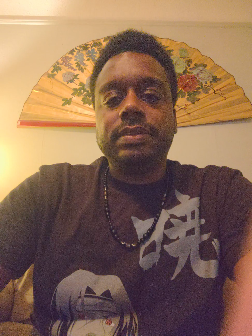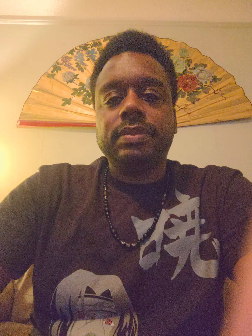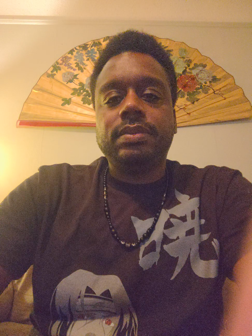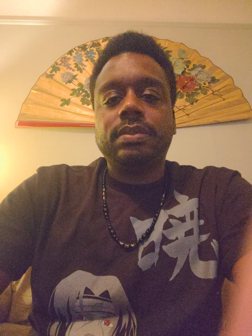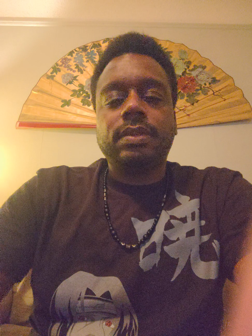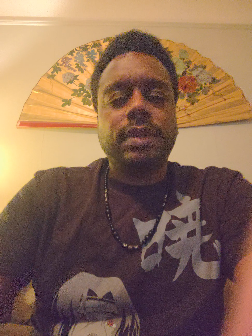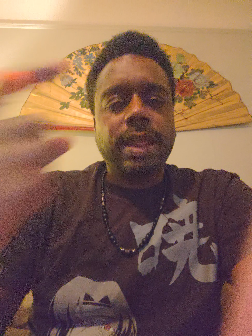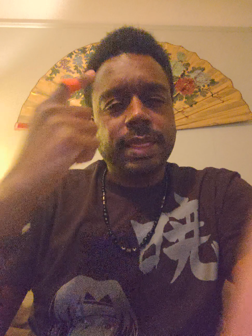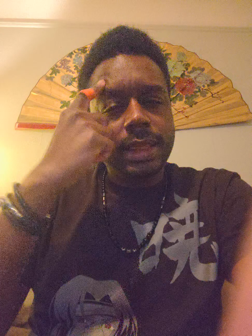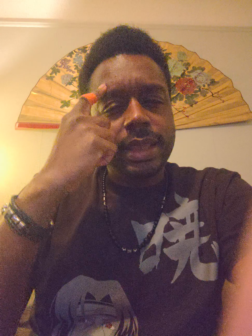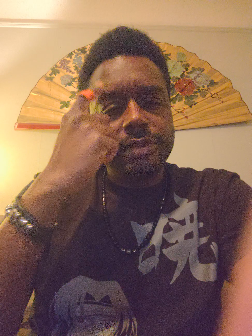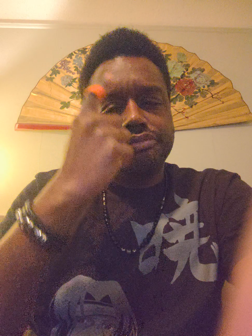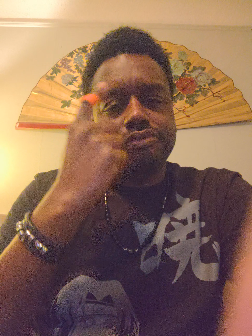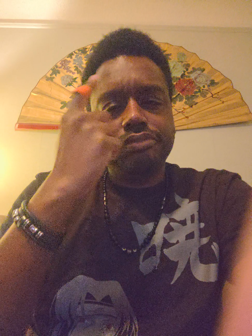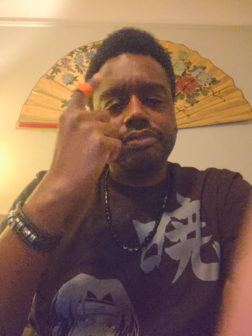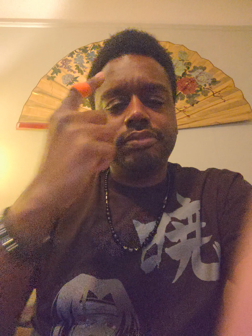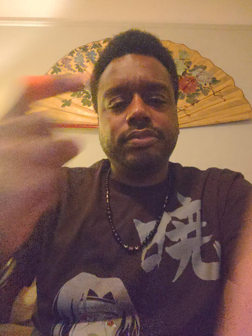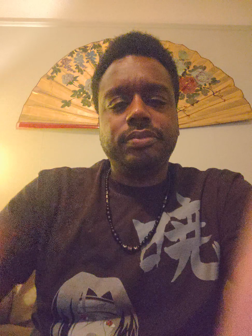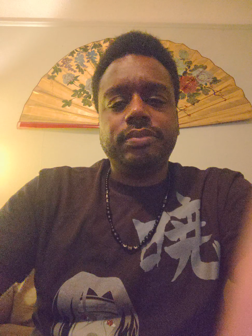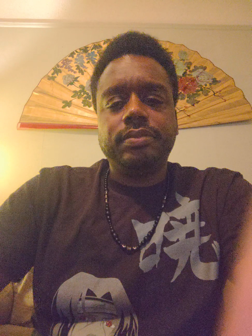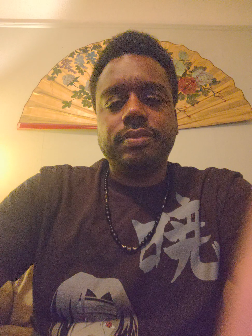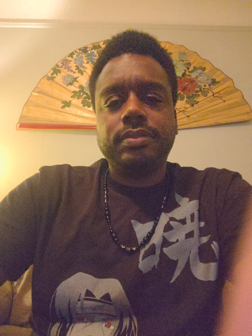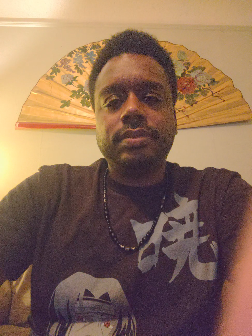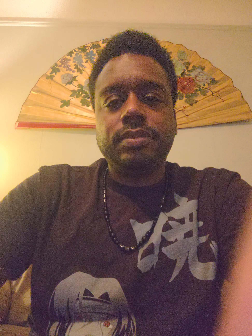think